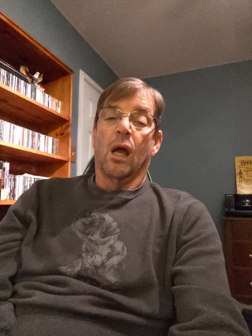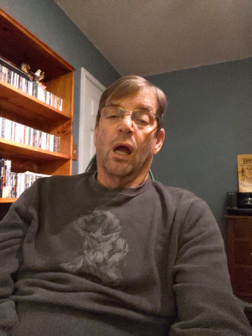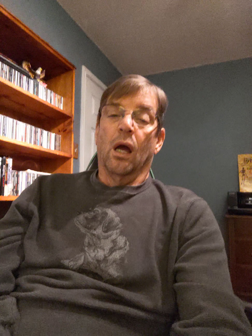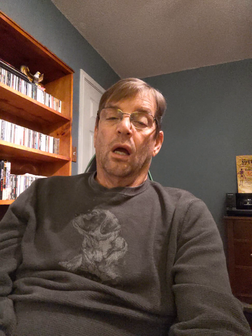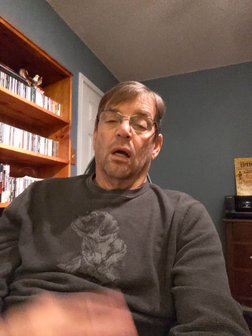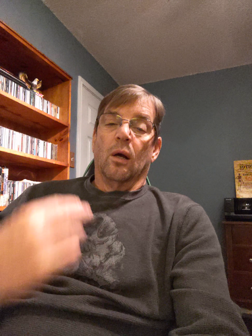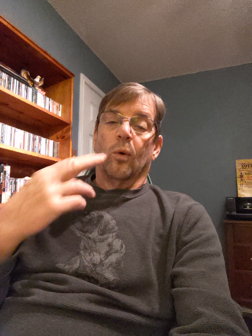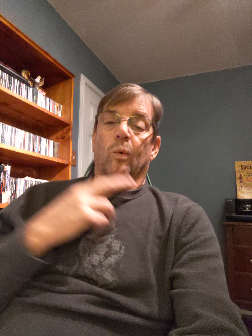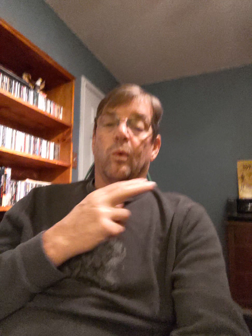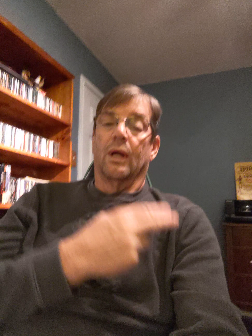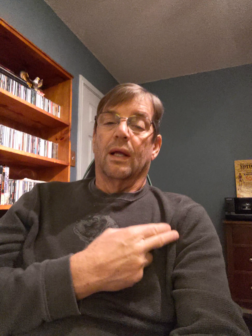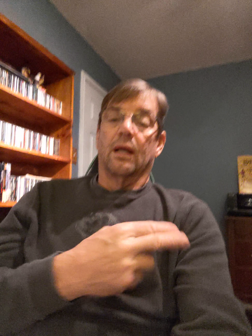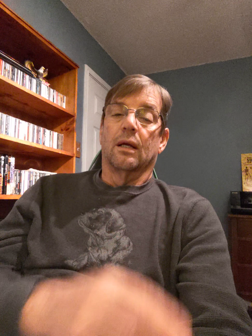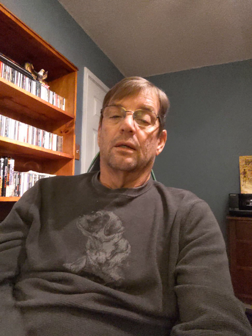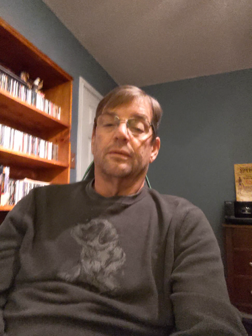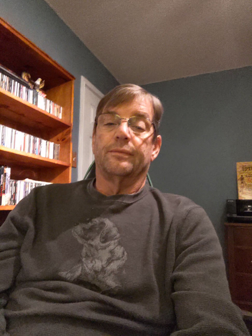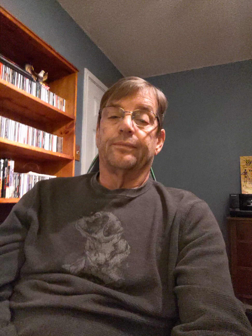we